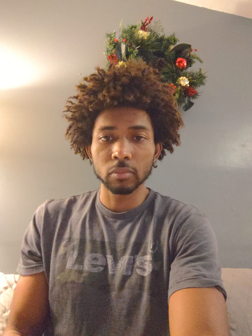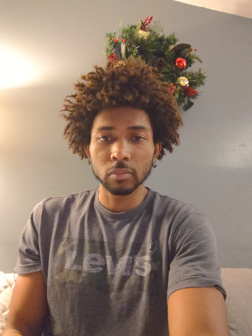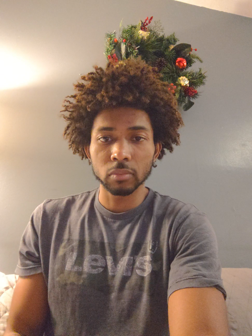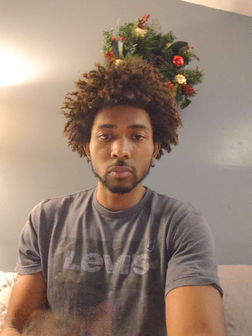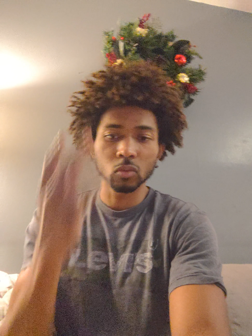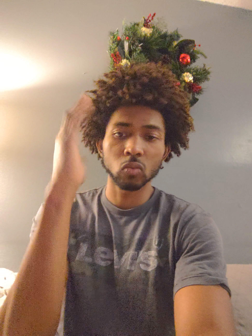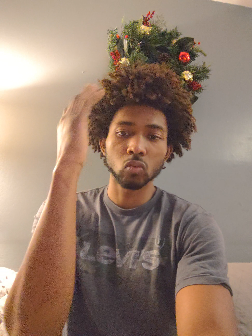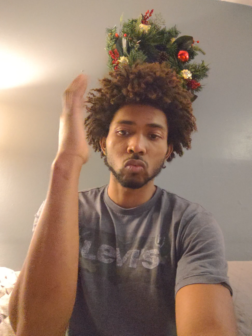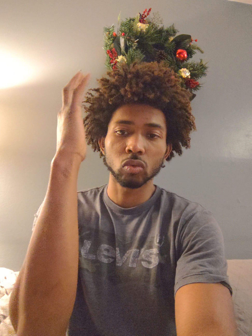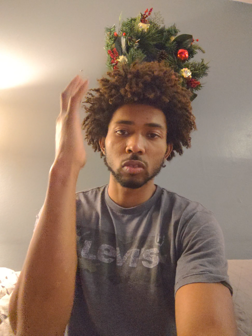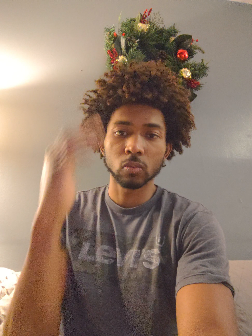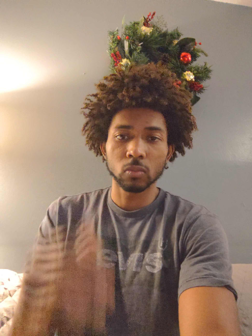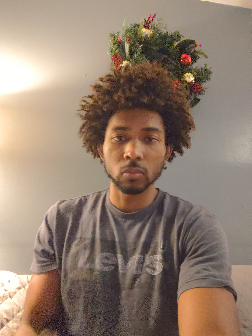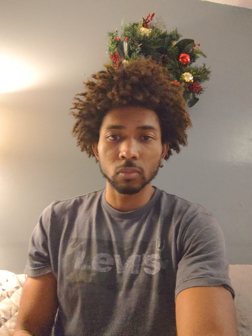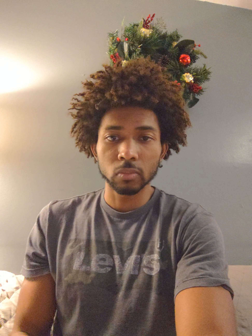tree